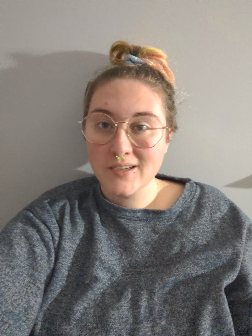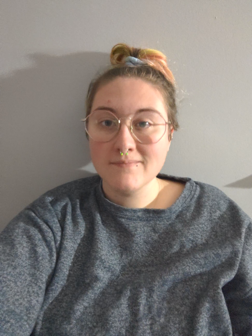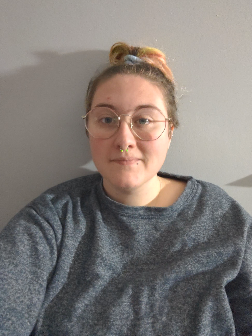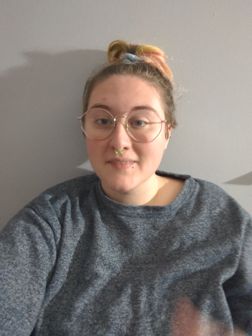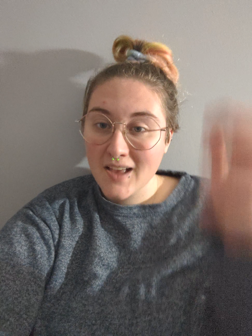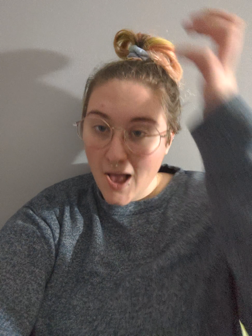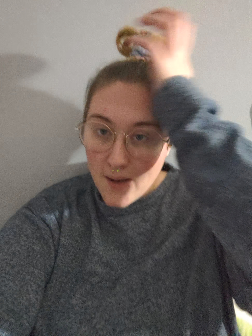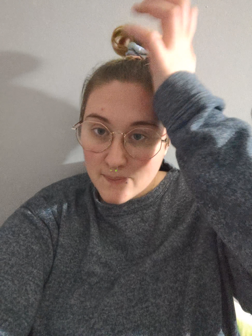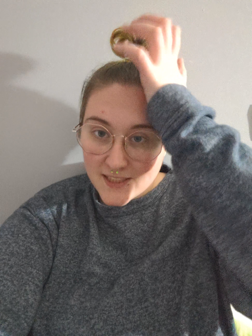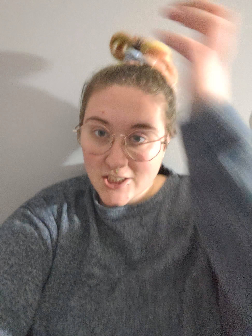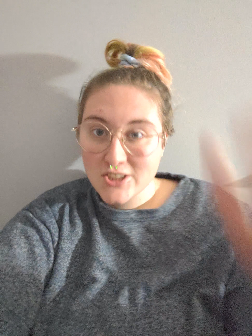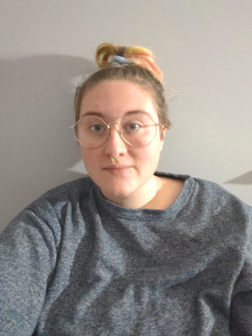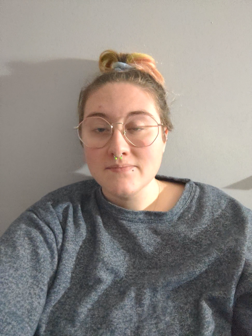garbage